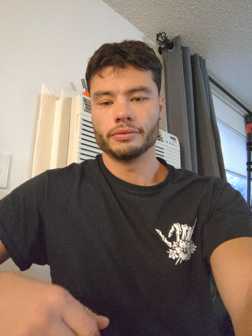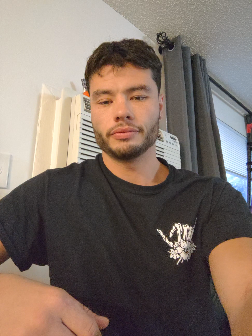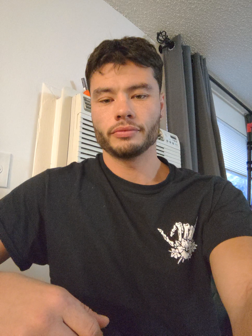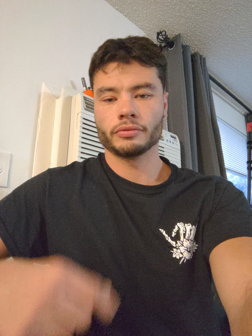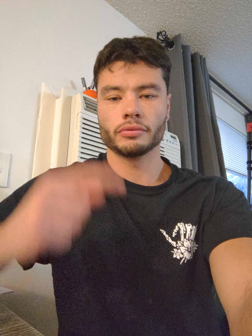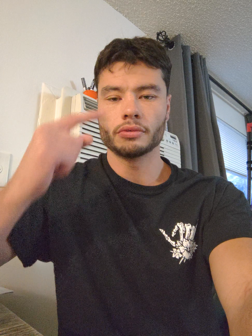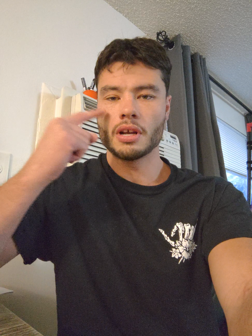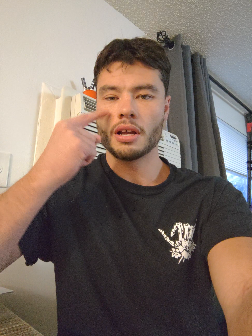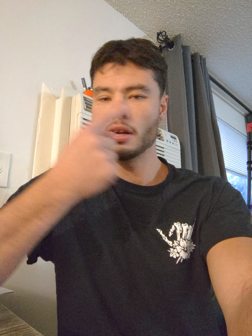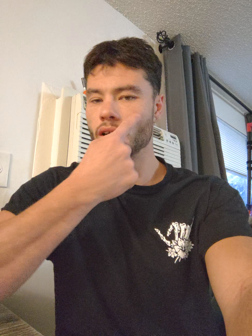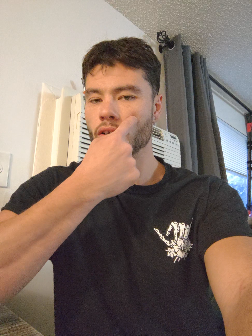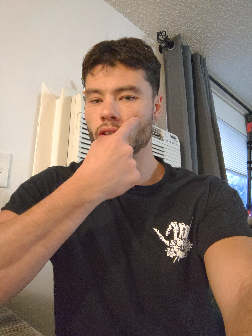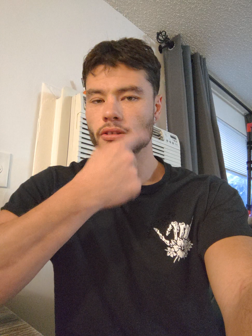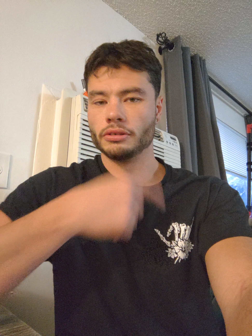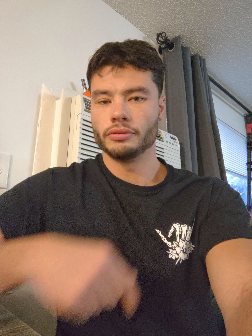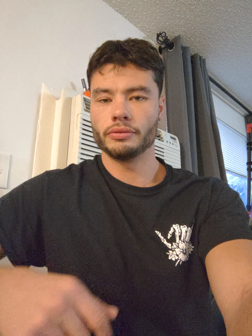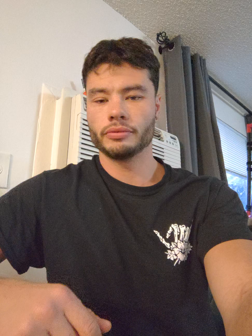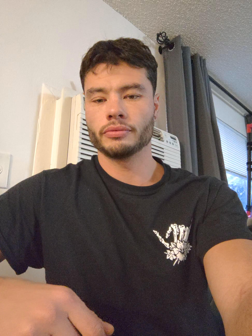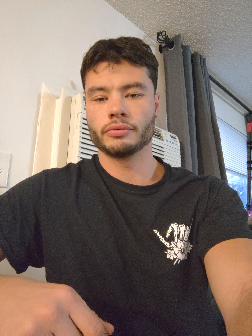eye